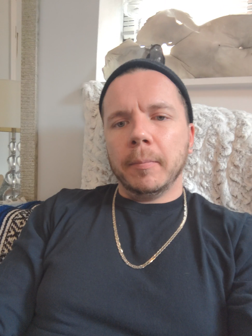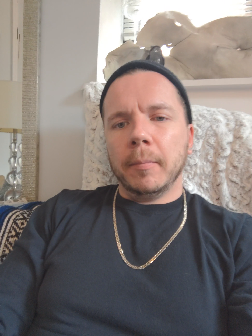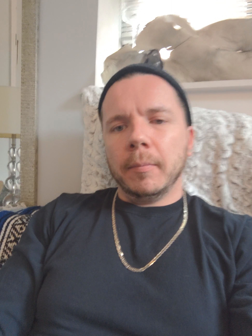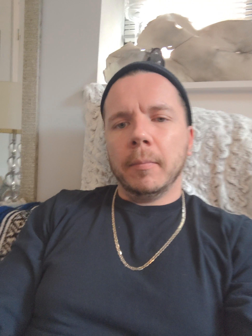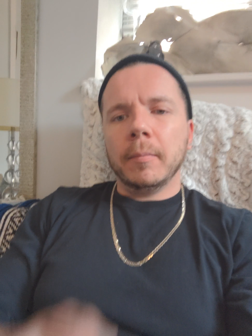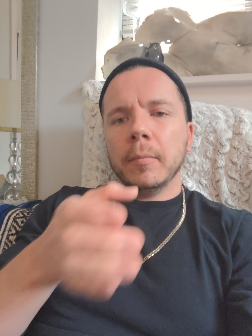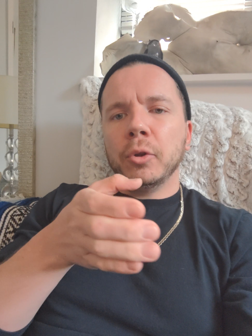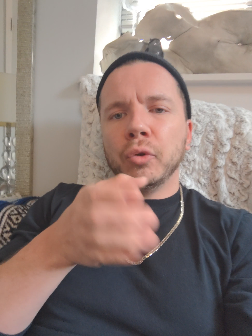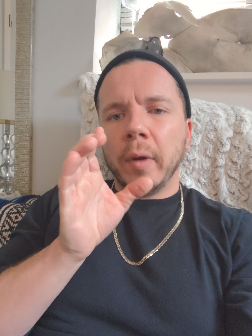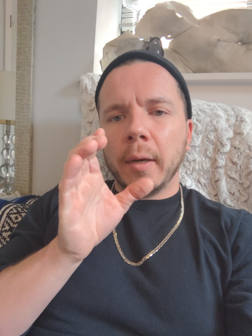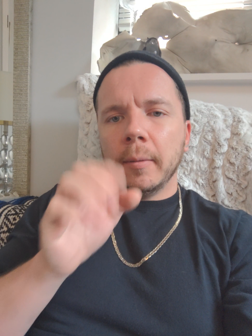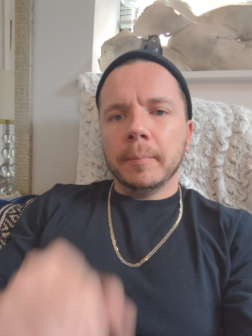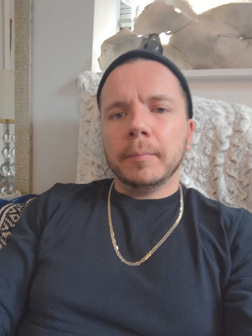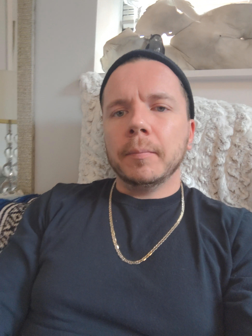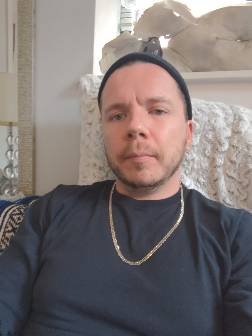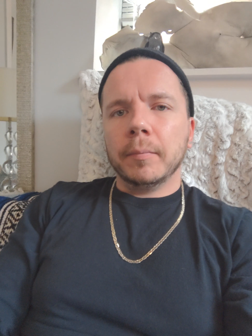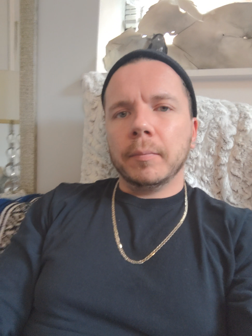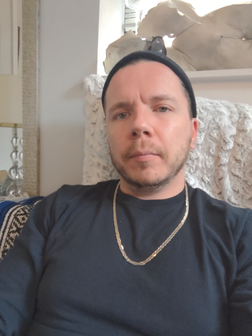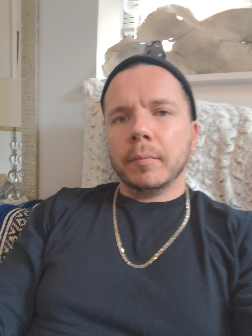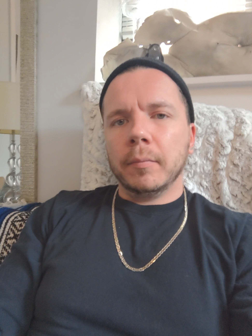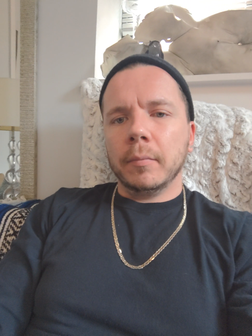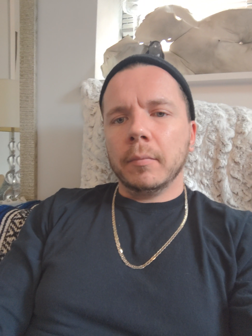drink